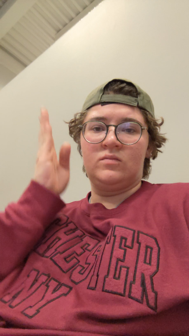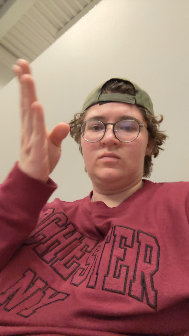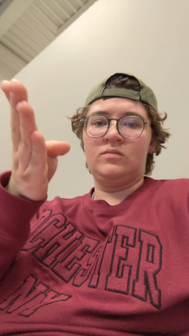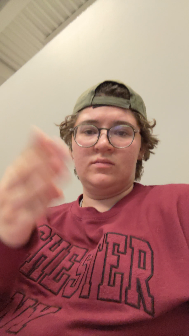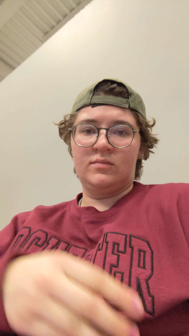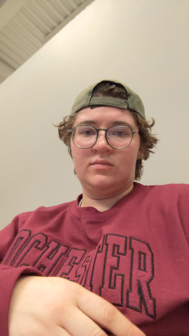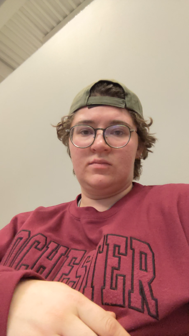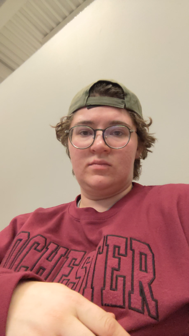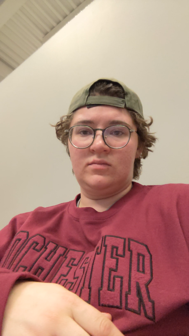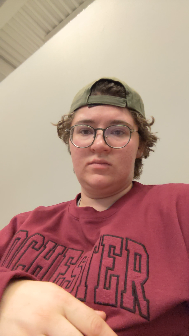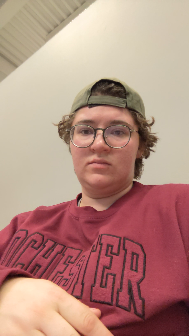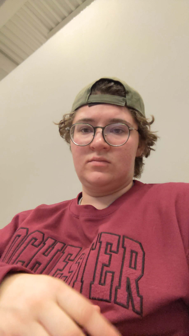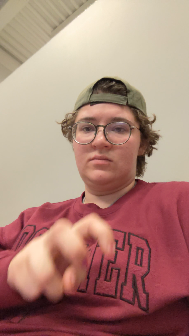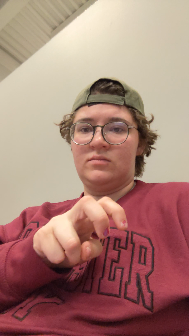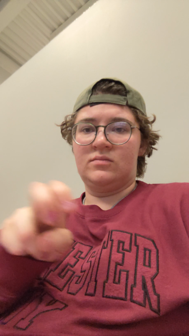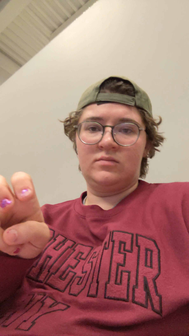bench